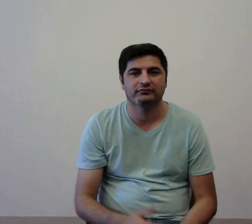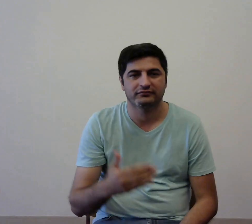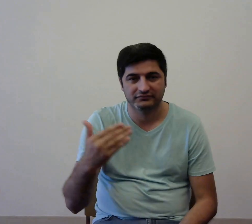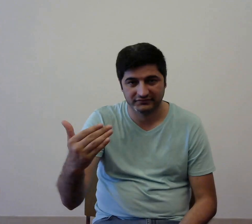siz